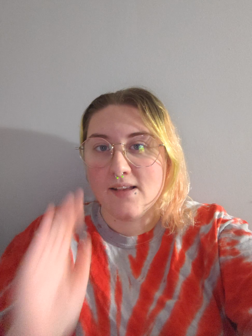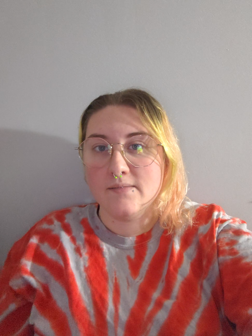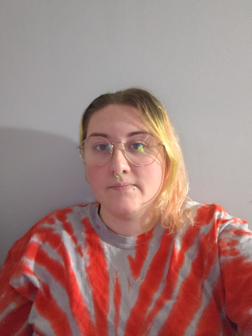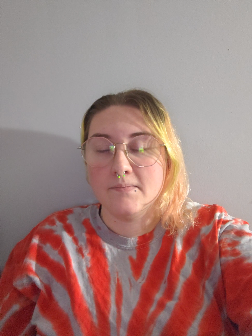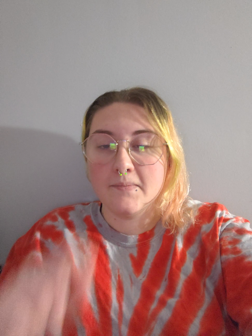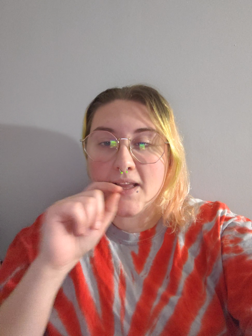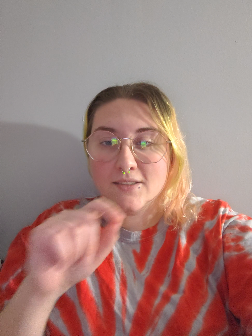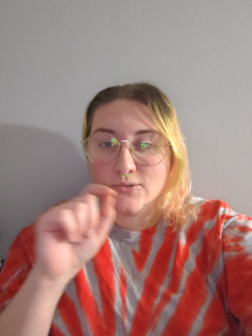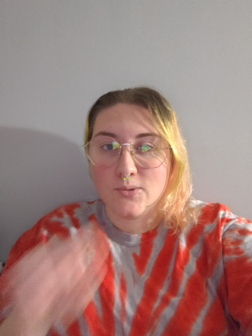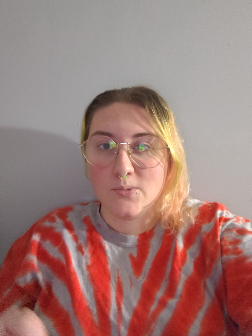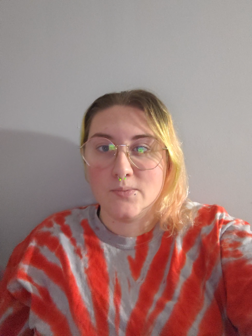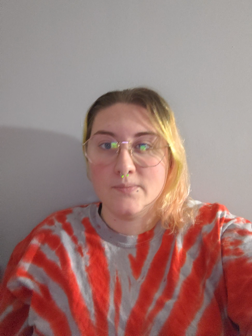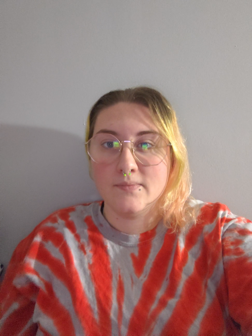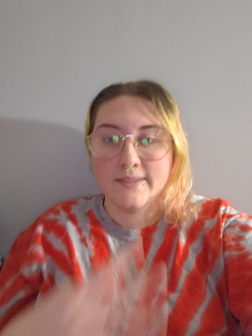pencil